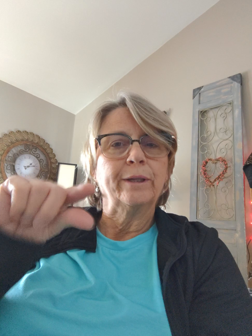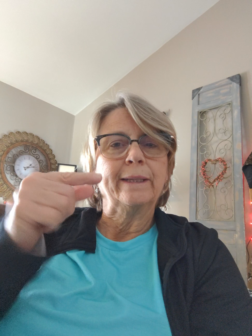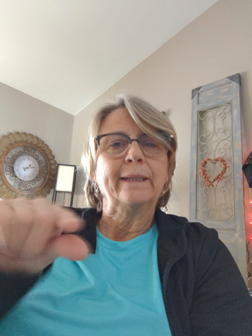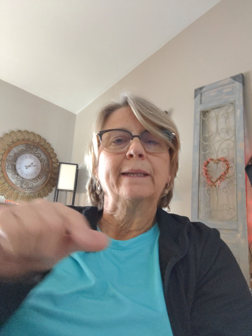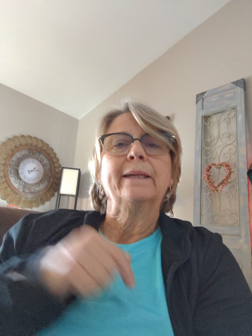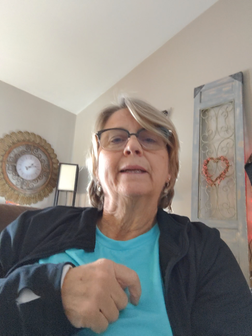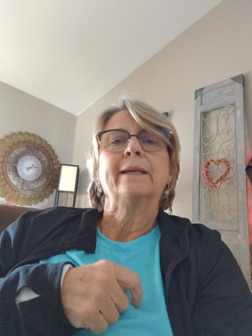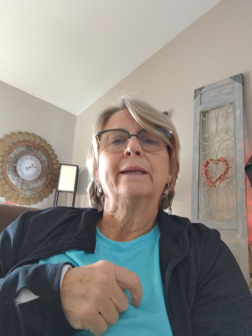green